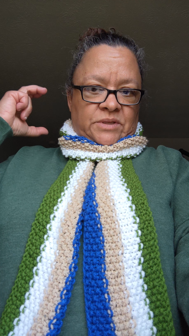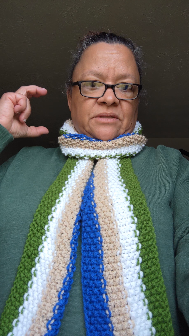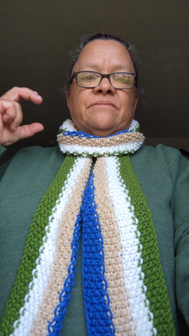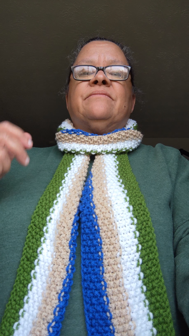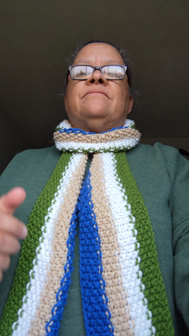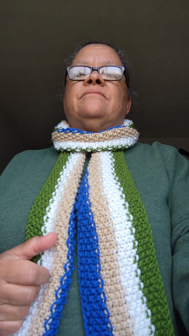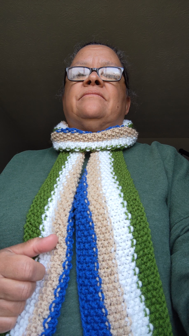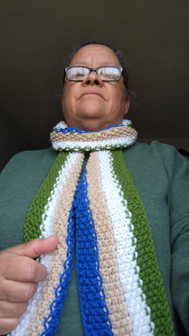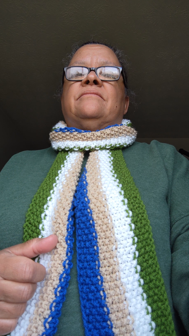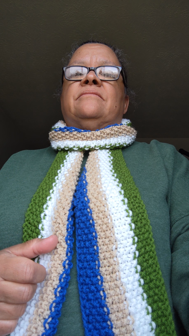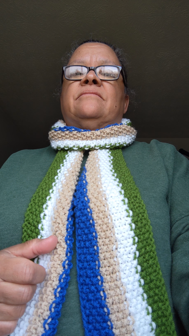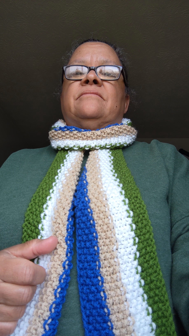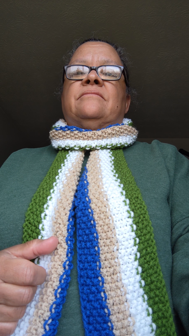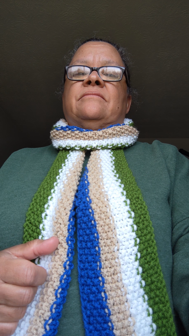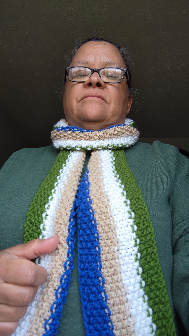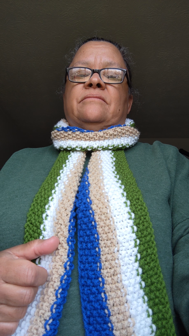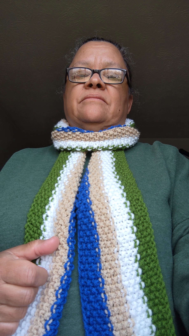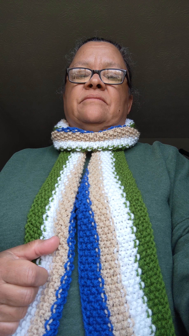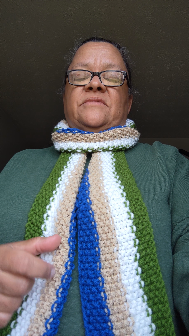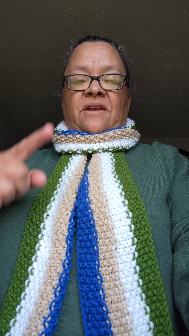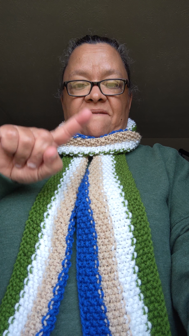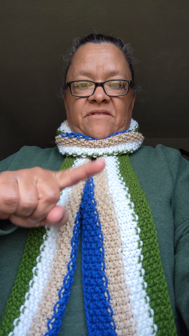friend